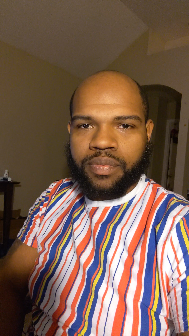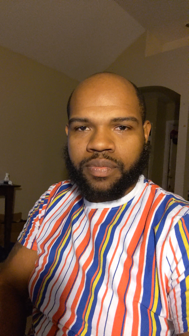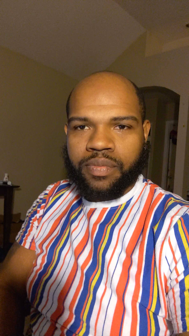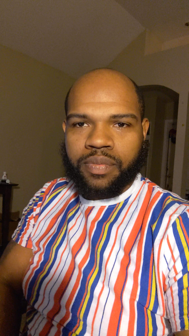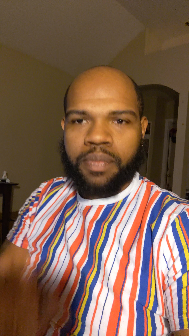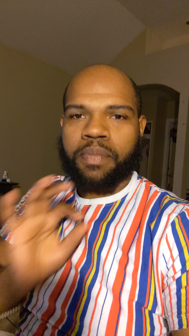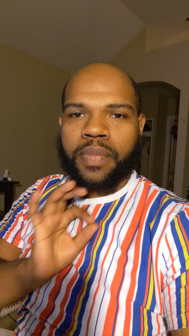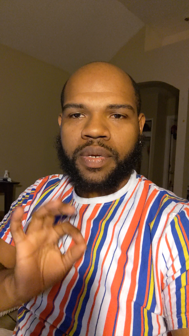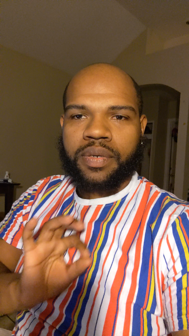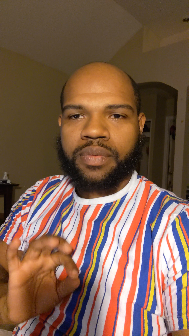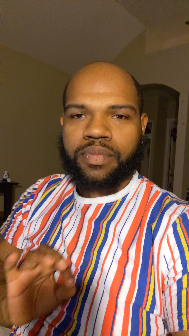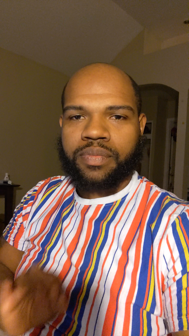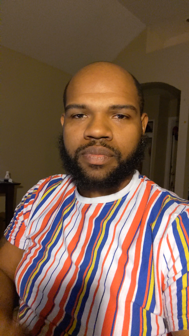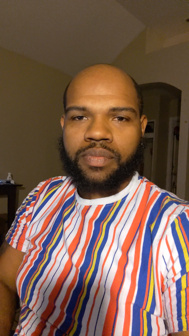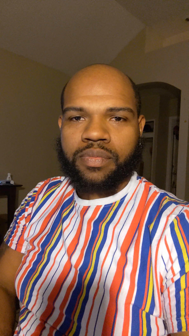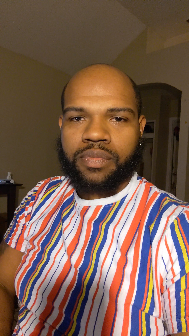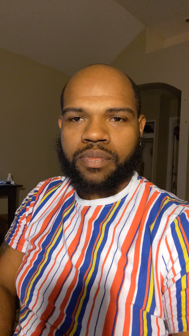button